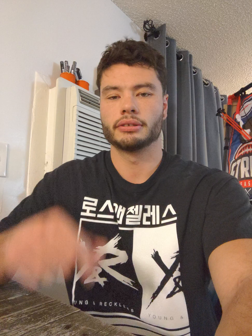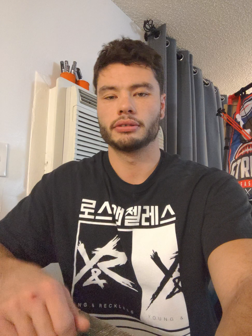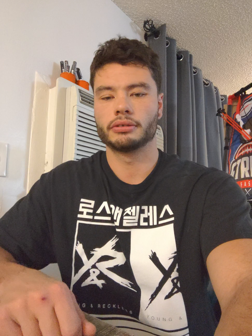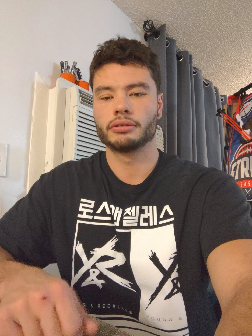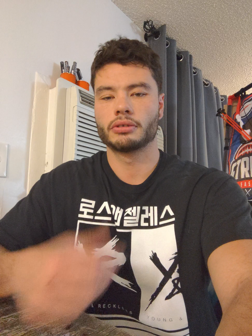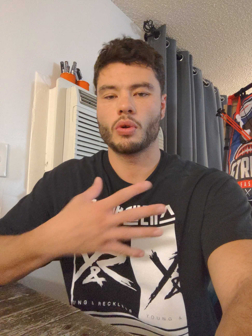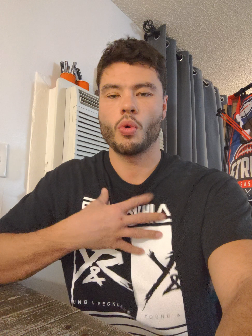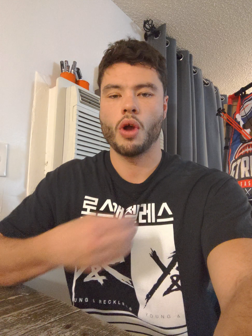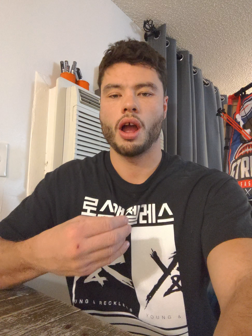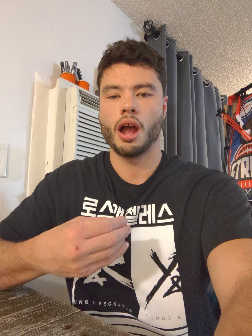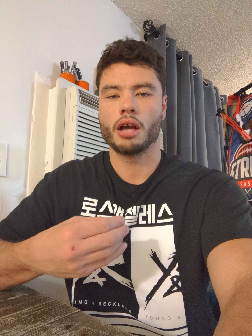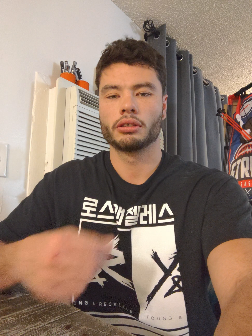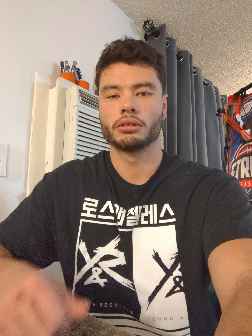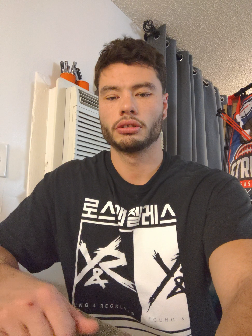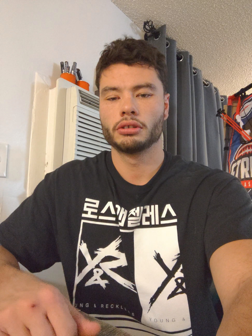white